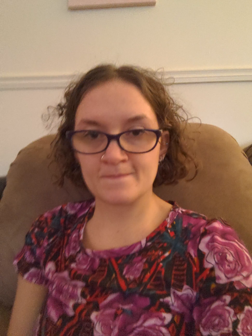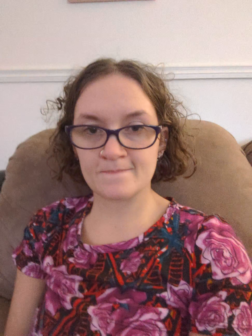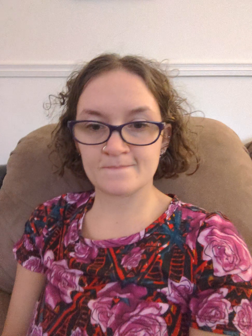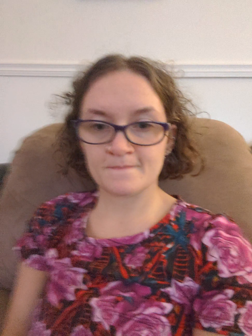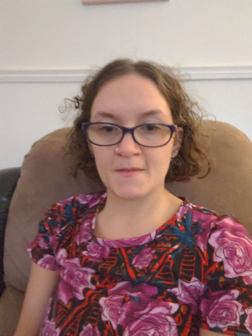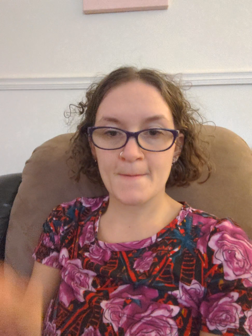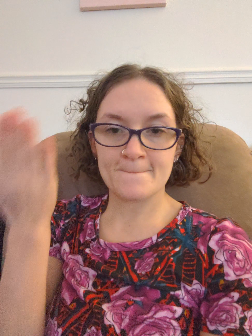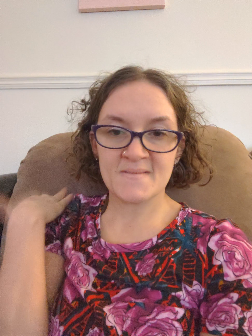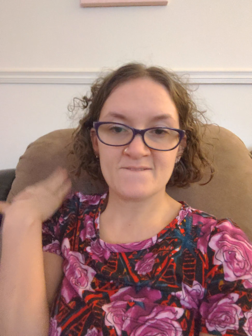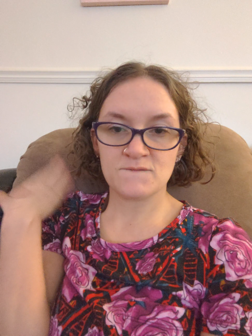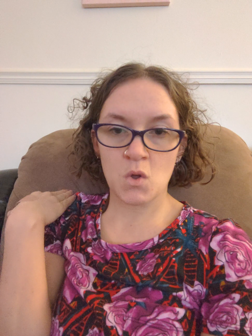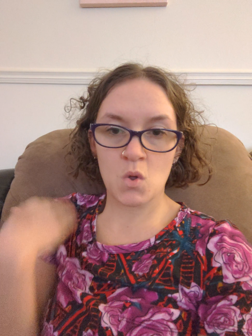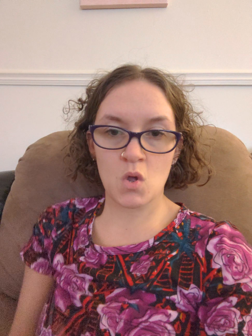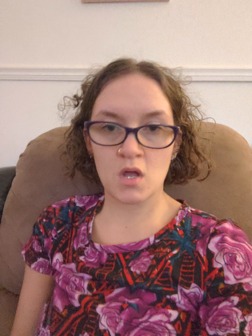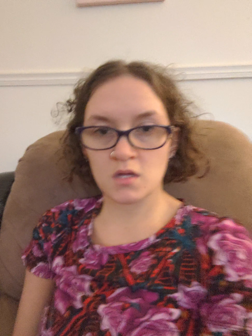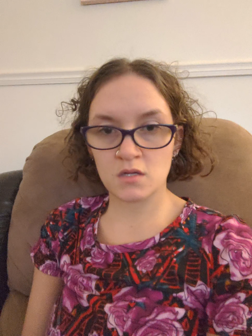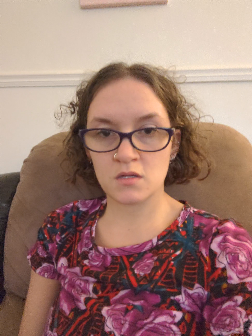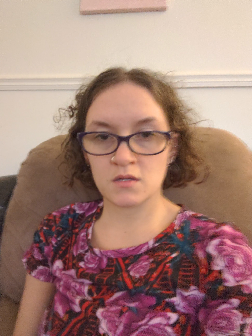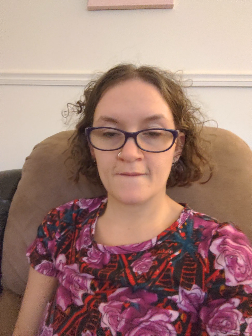before